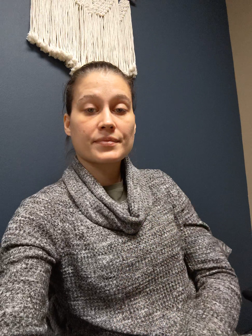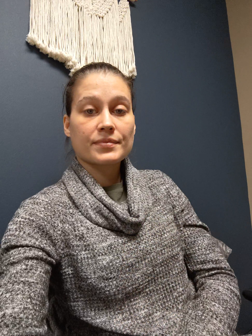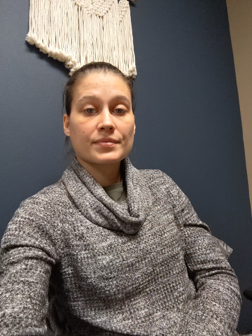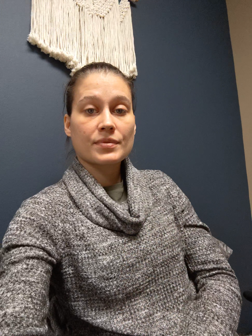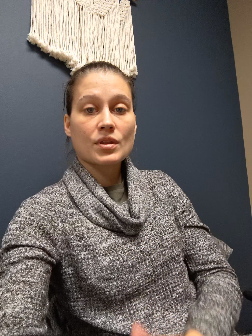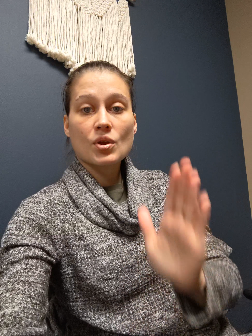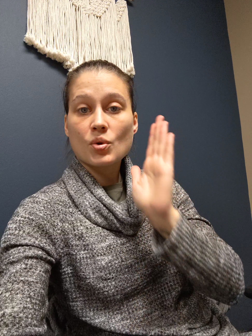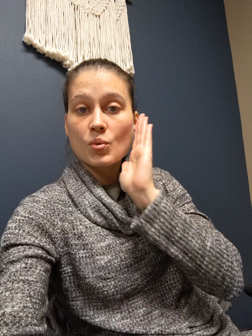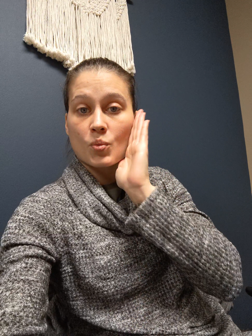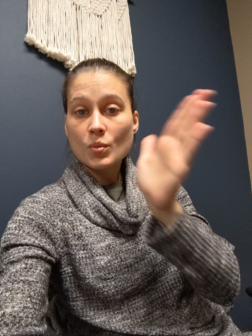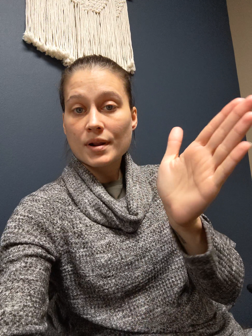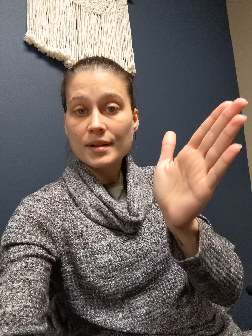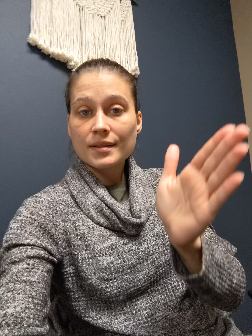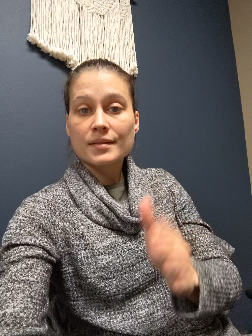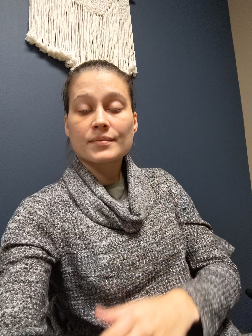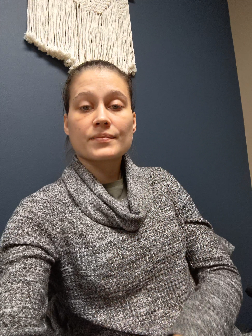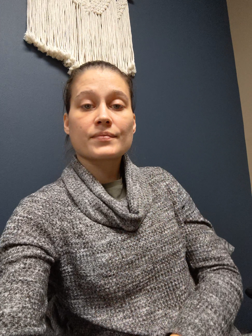will